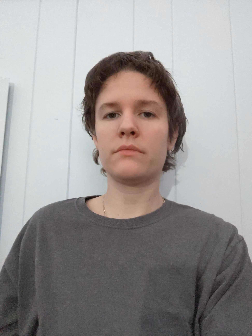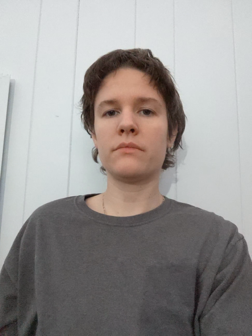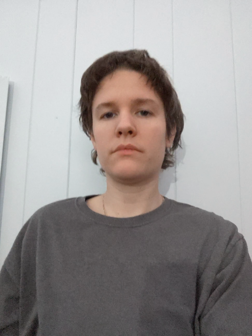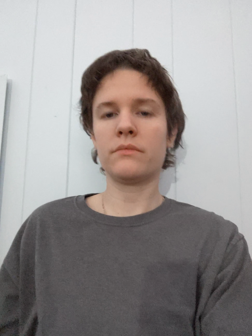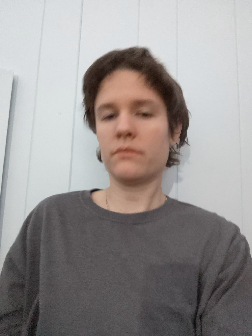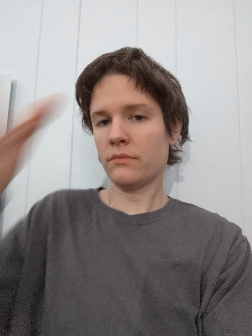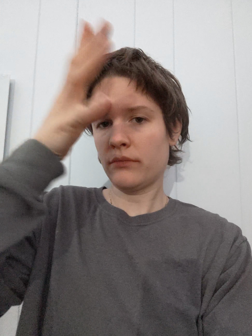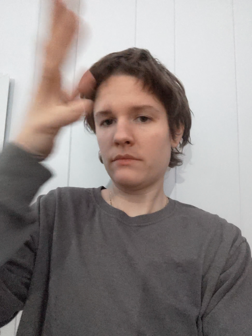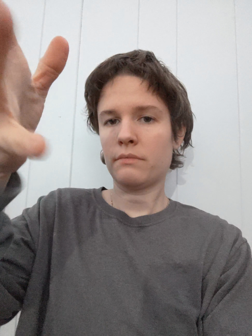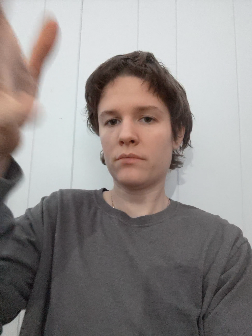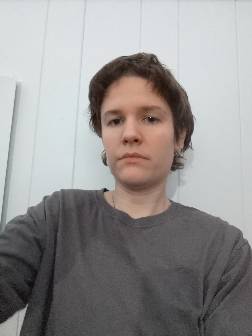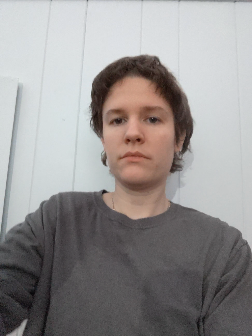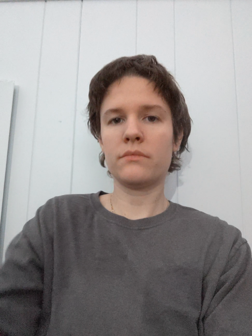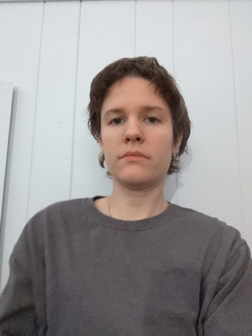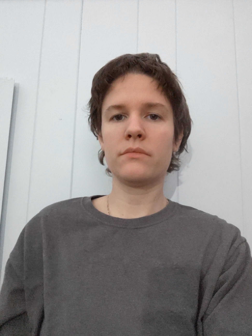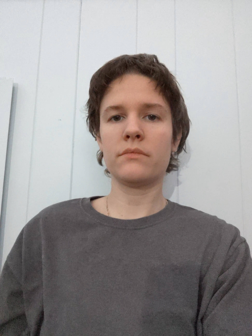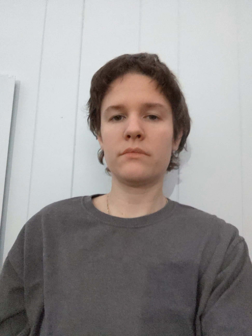grandpa